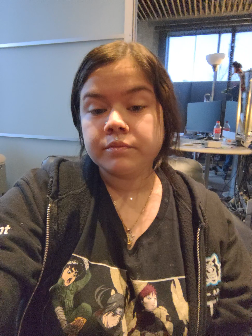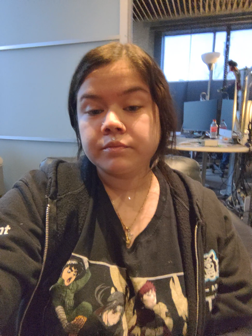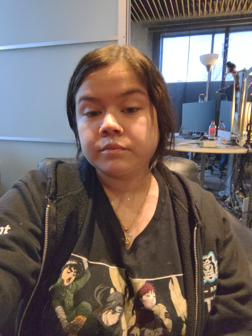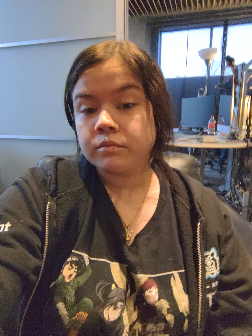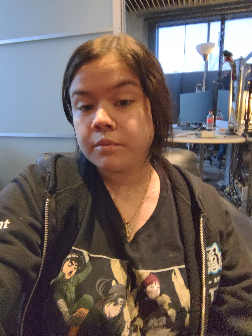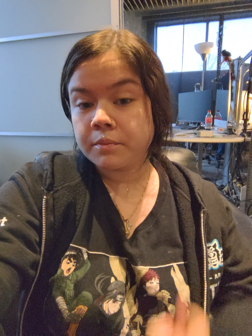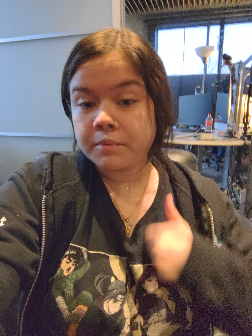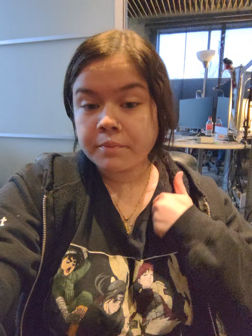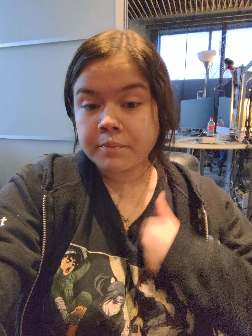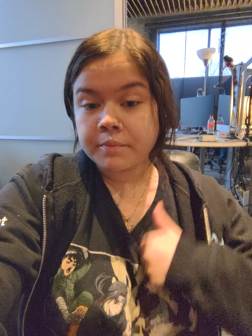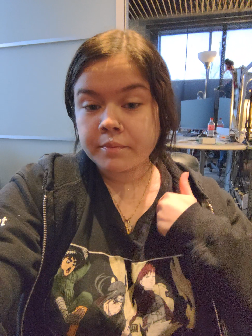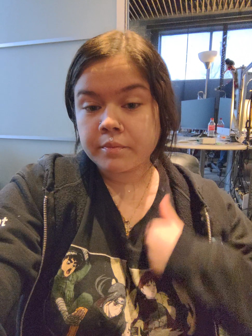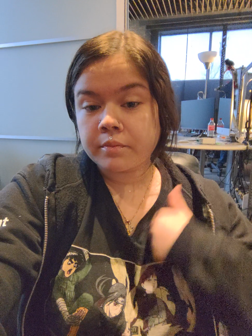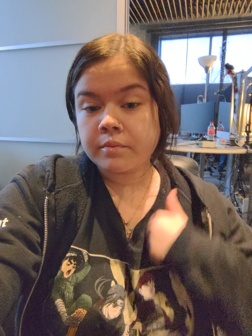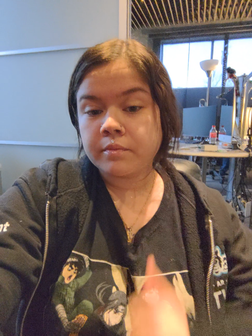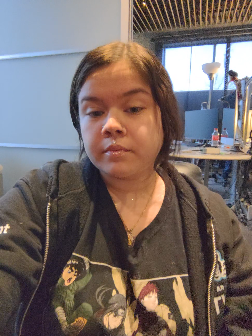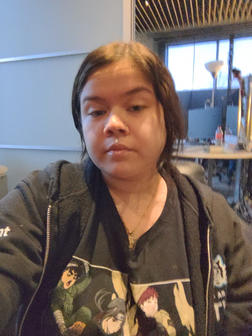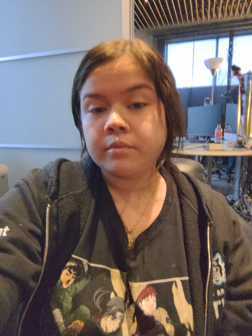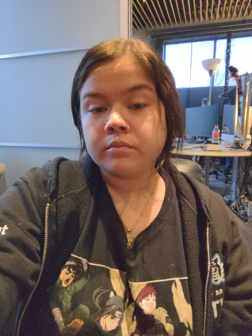bath